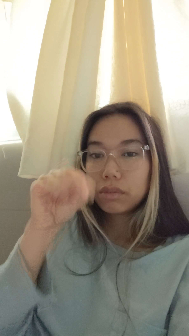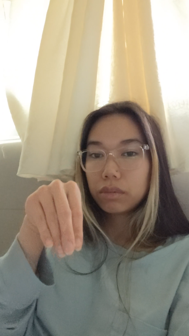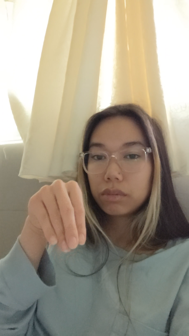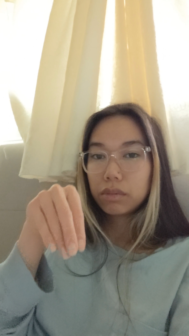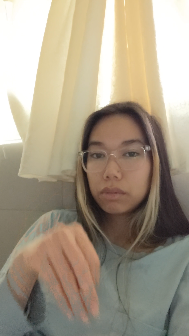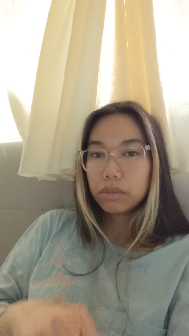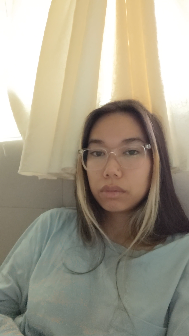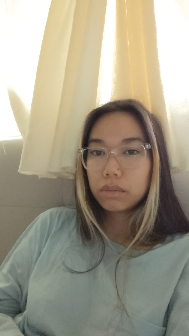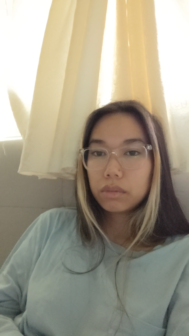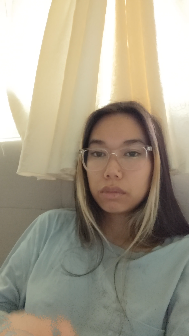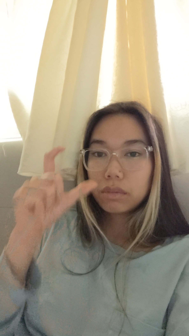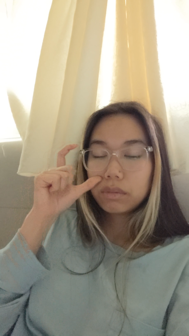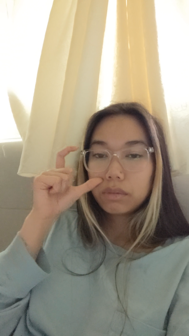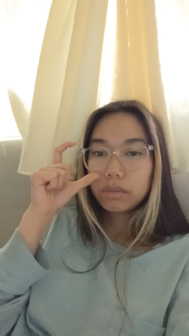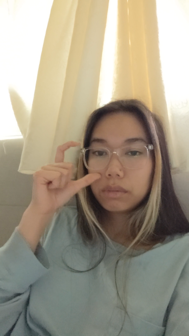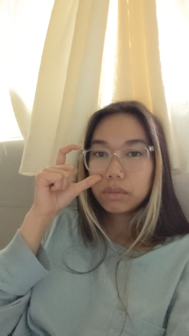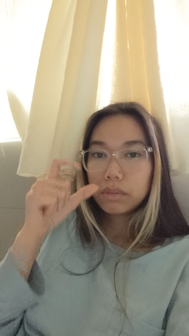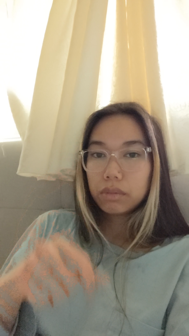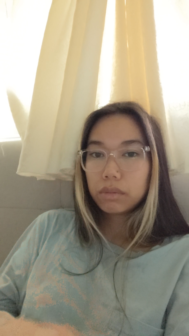glasses